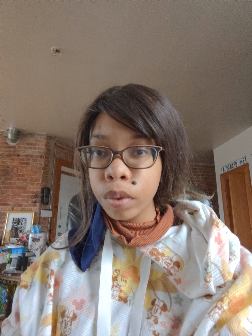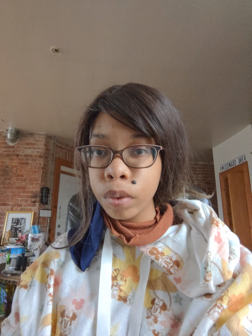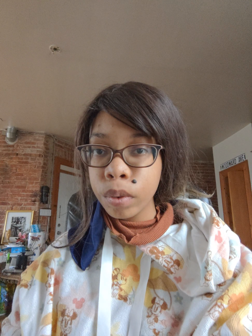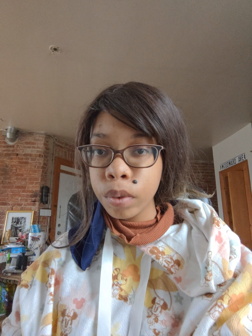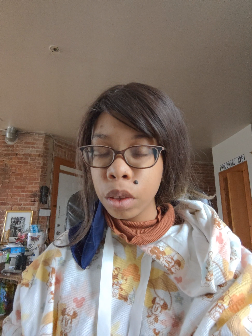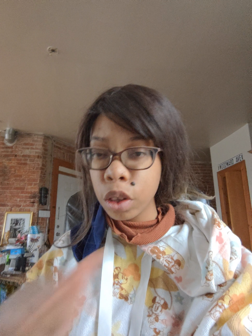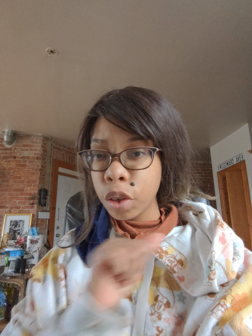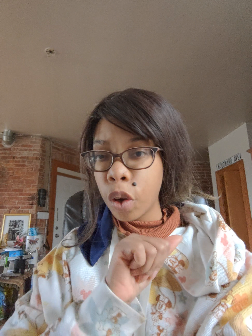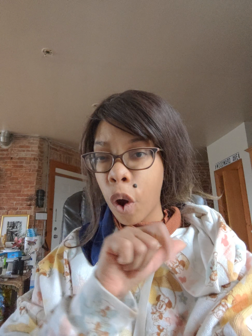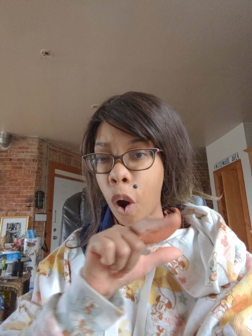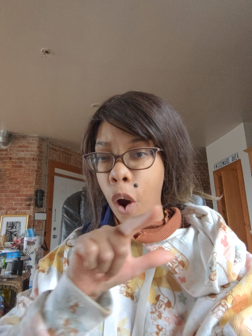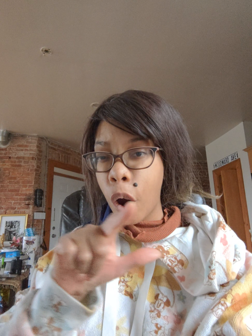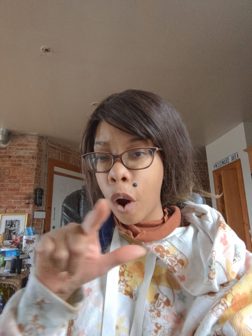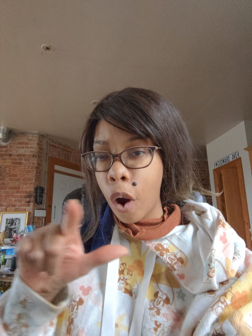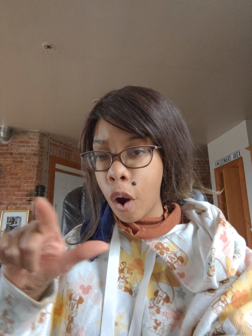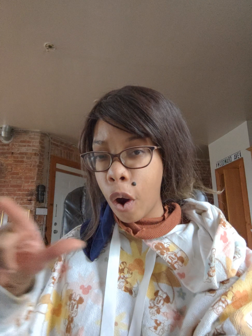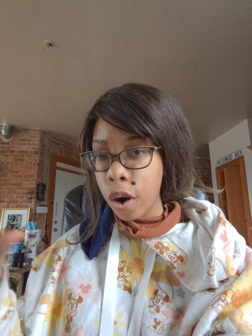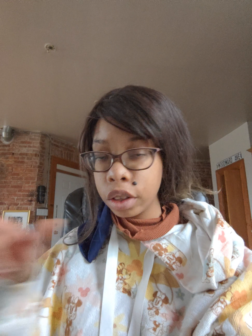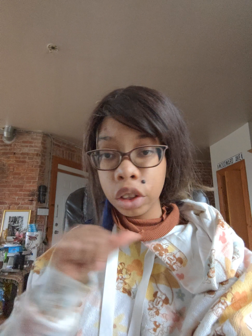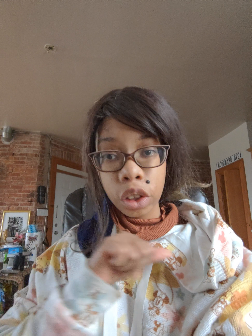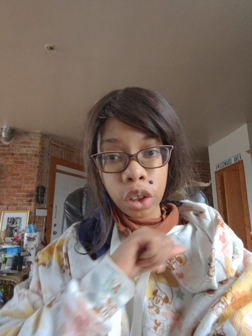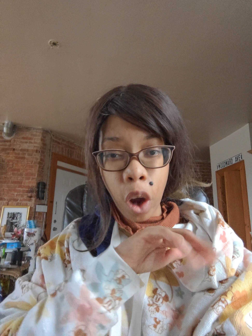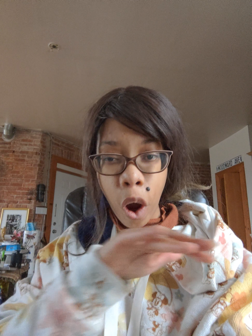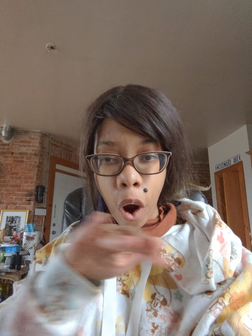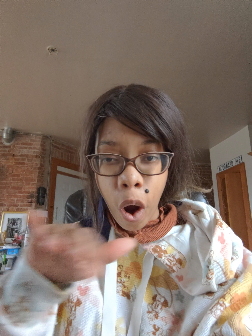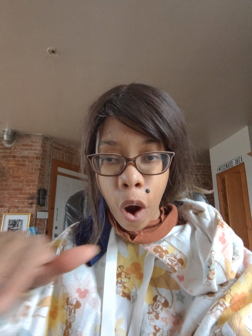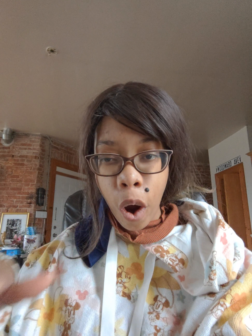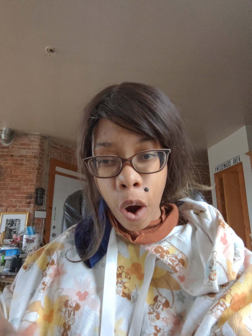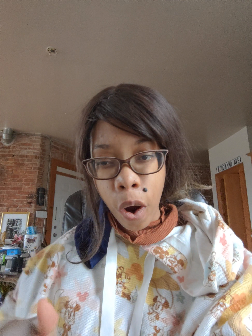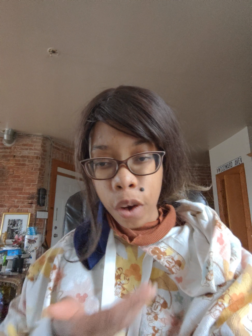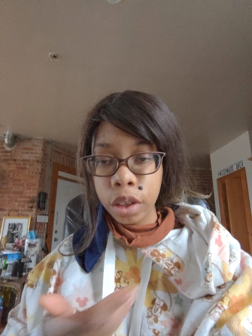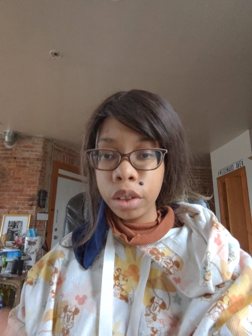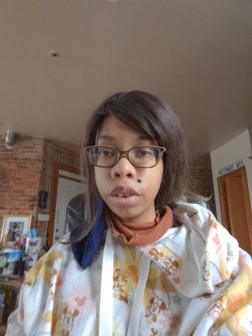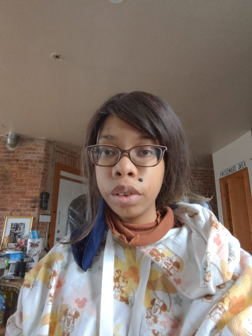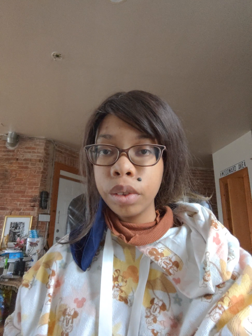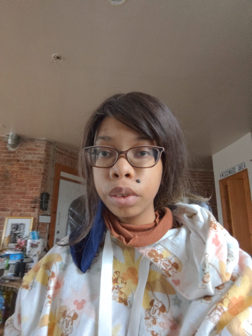all